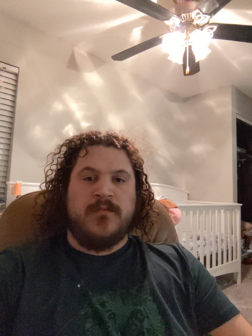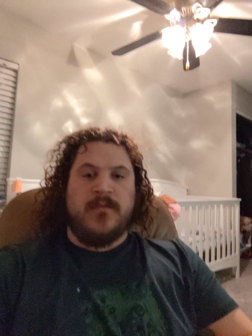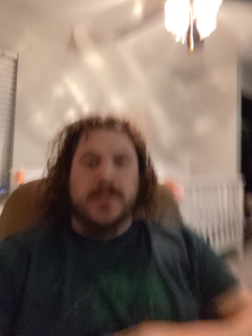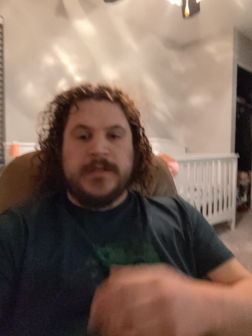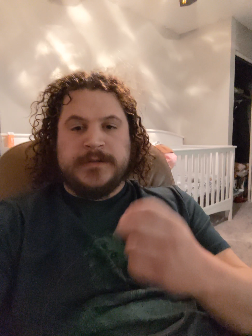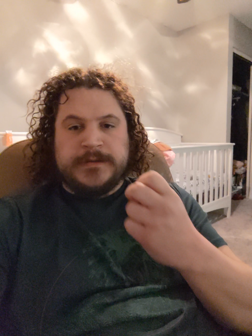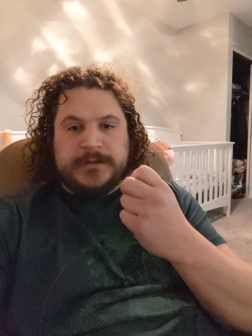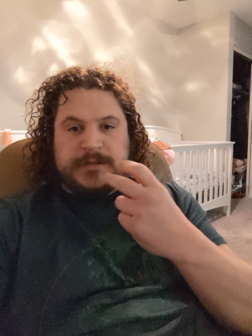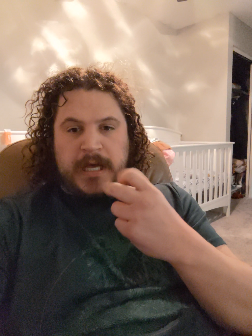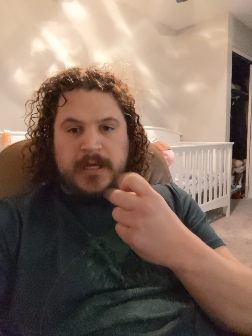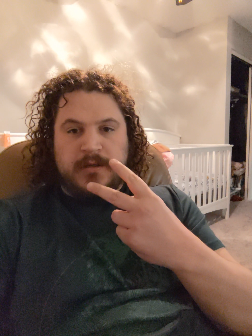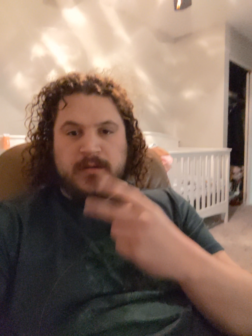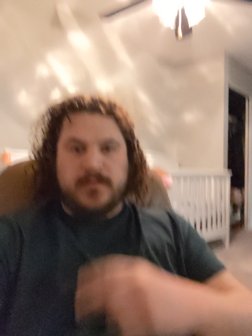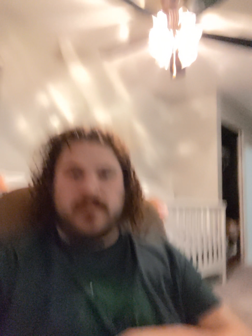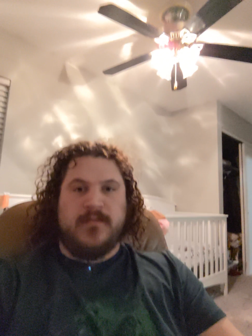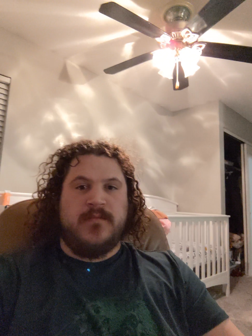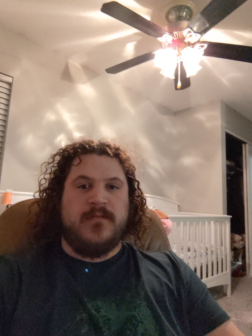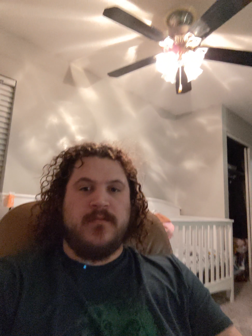snack